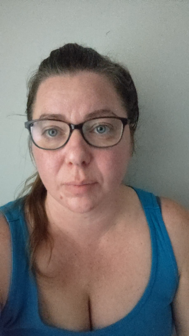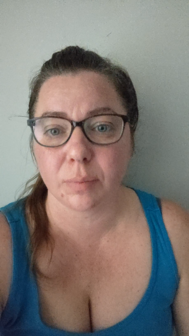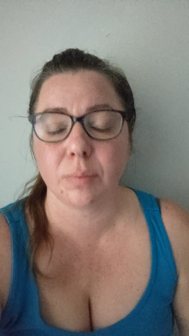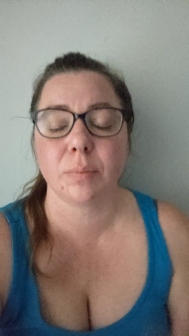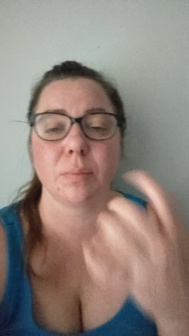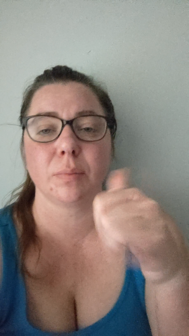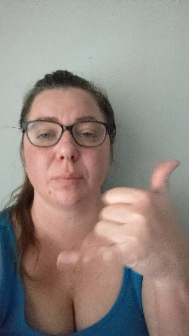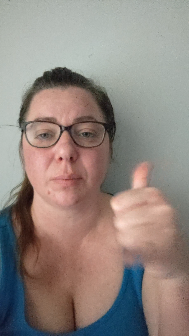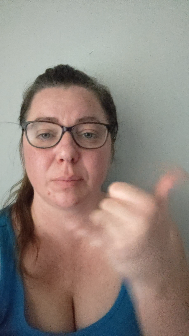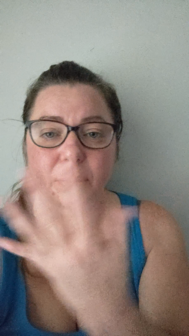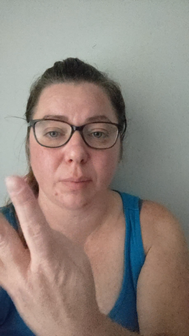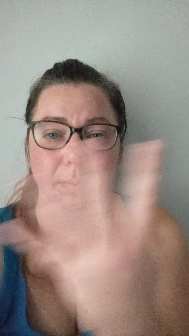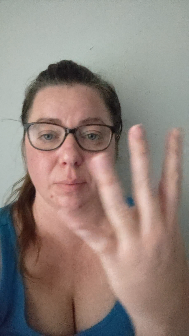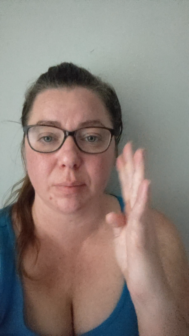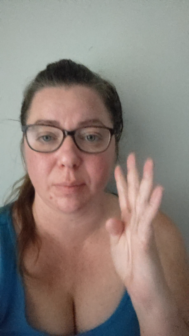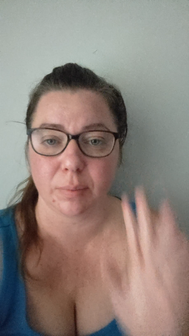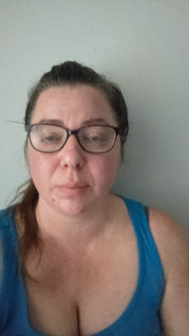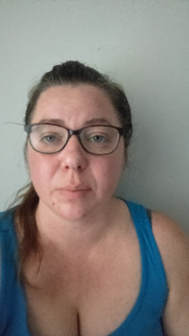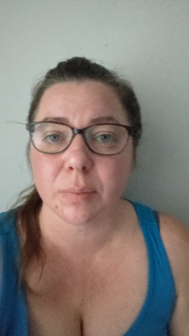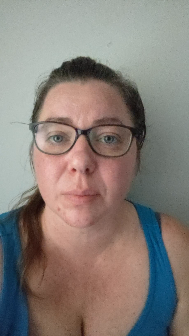playpen